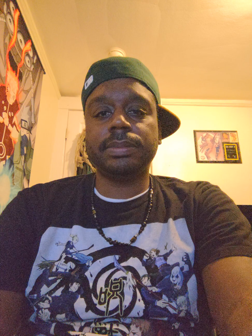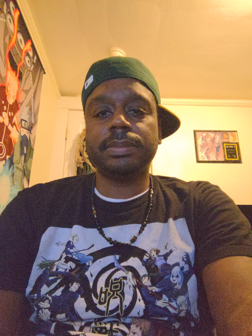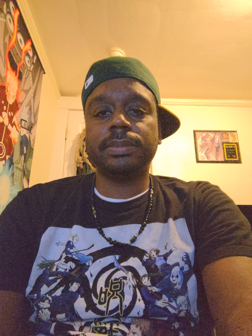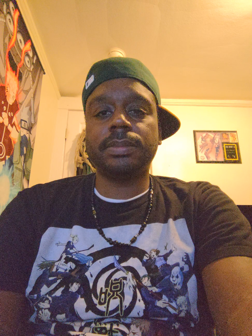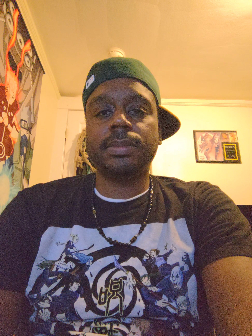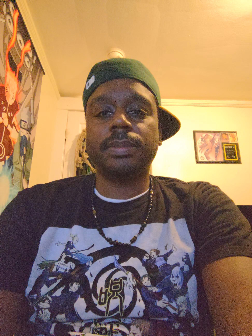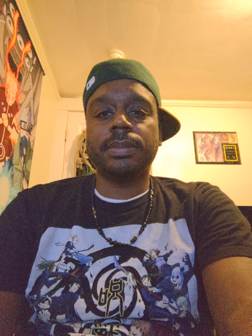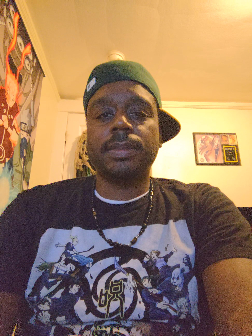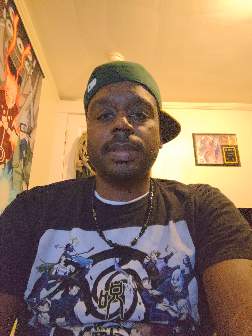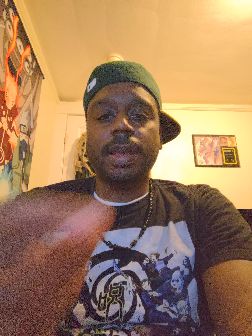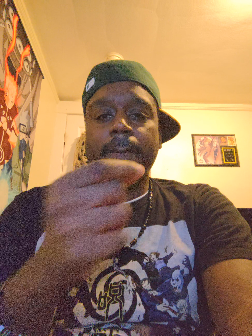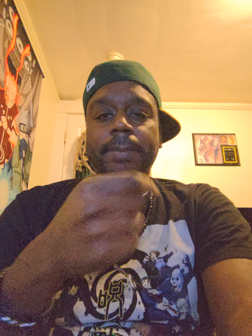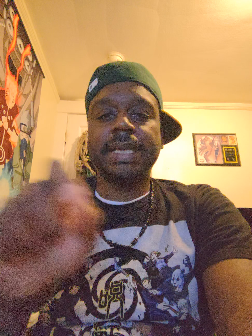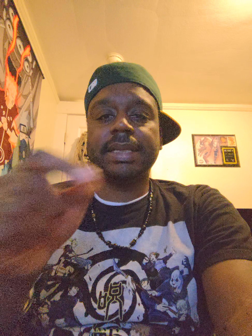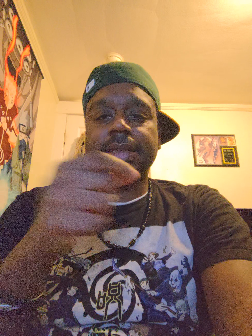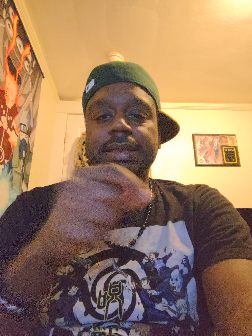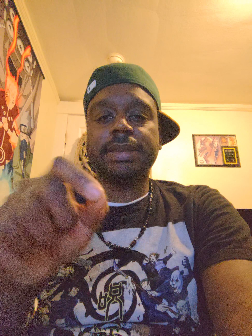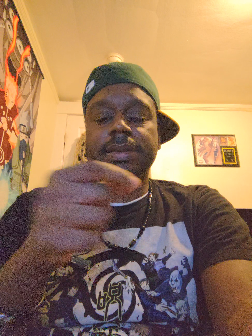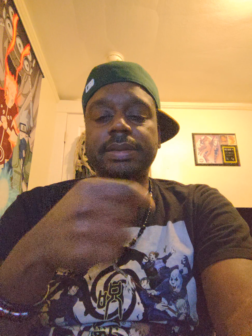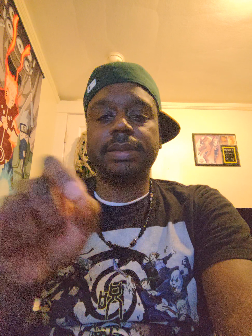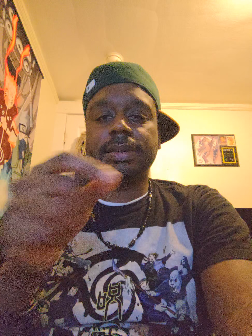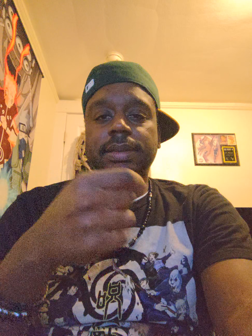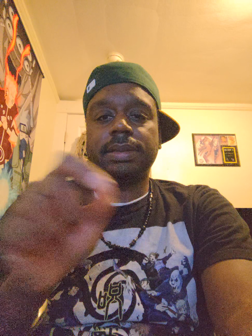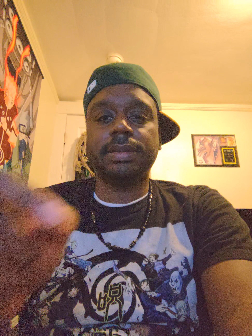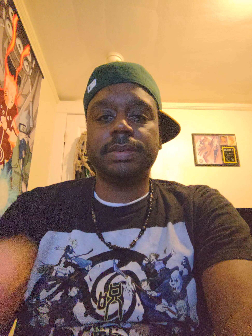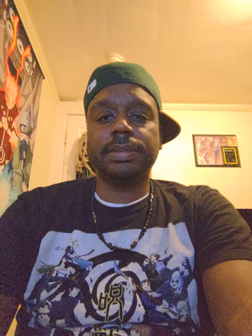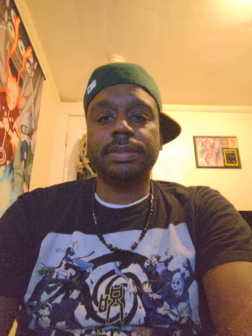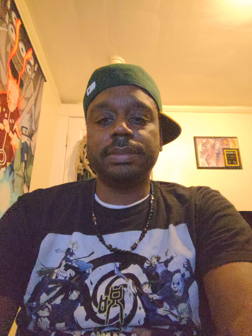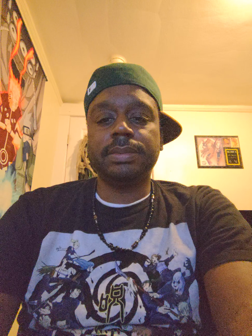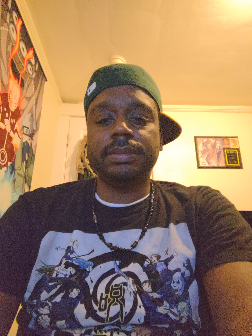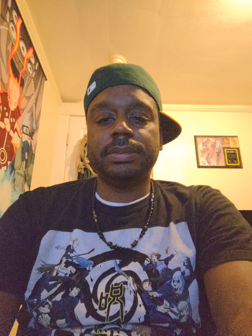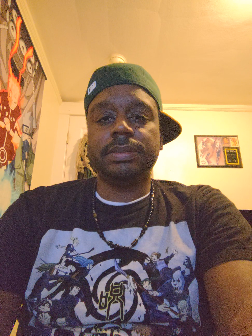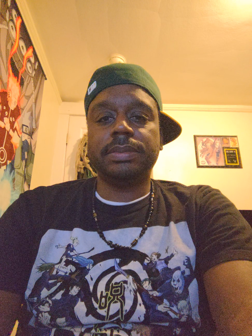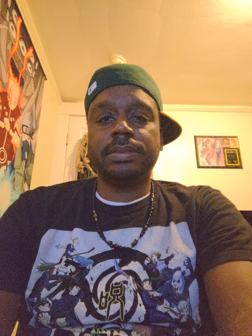pen